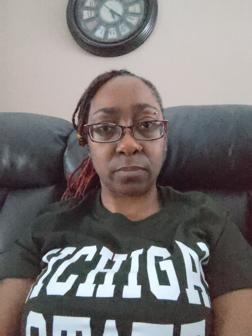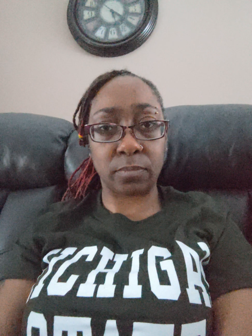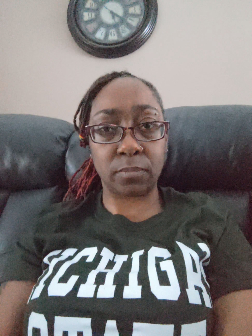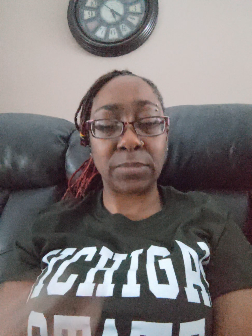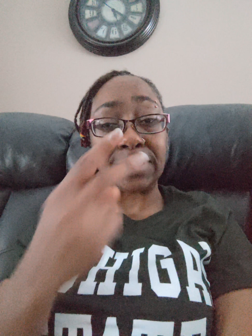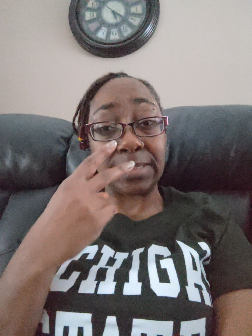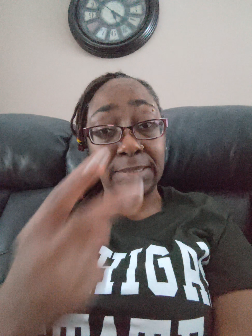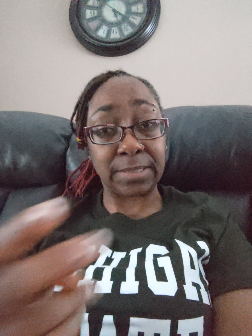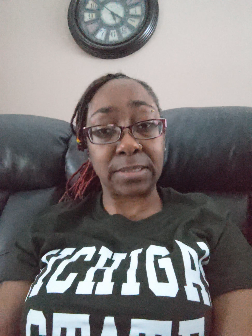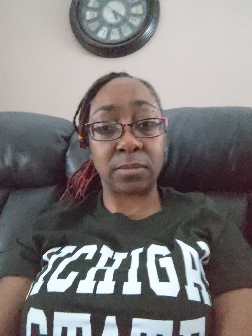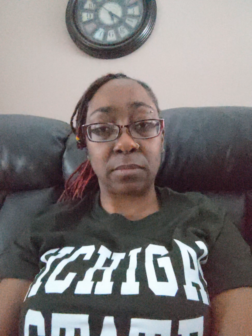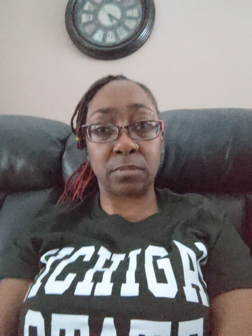see